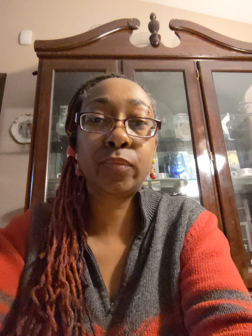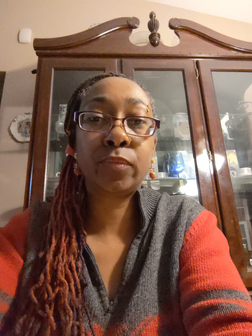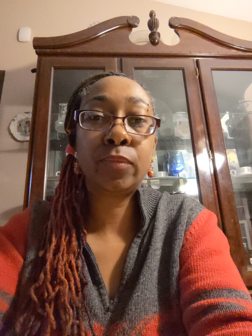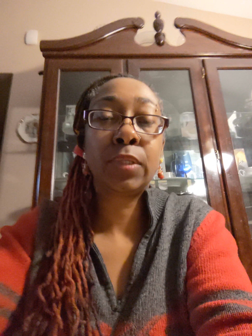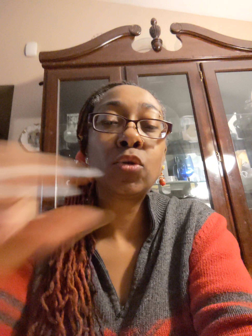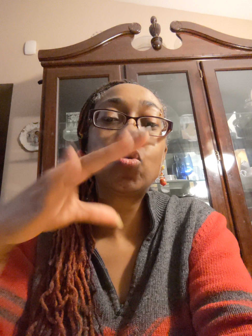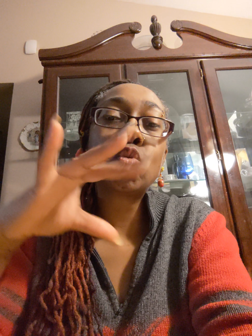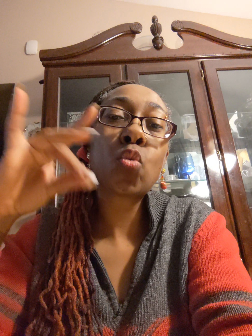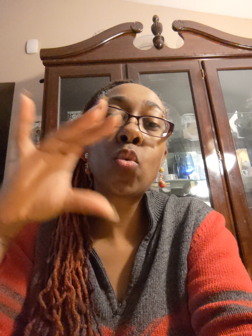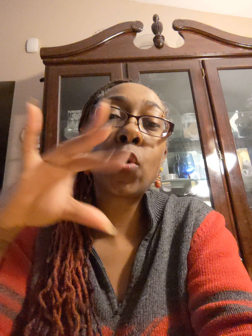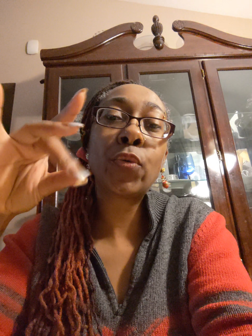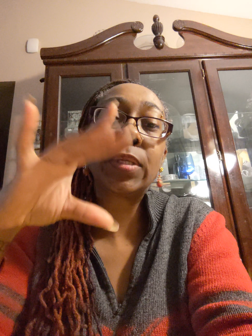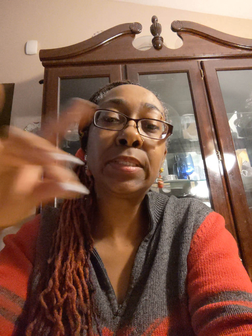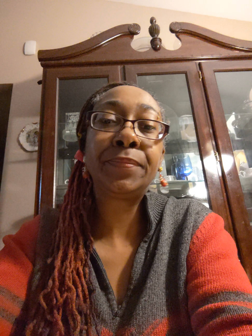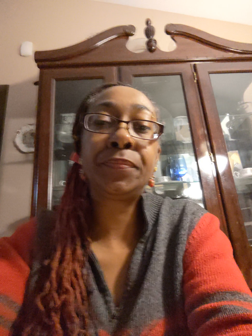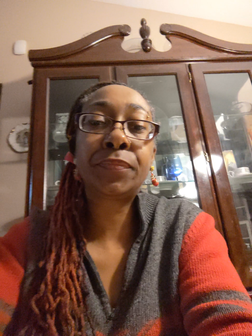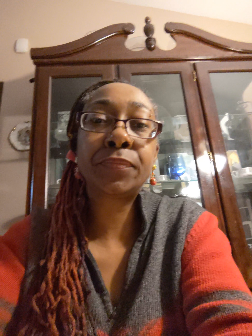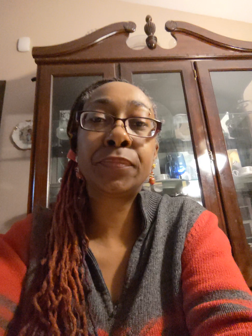story